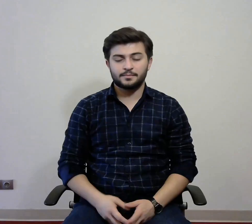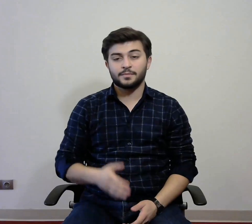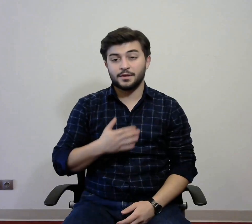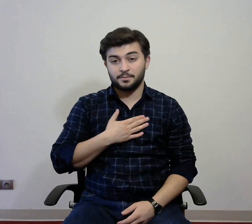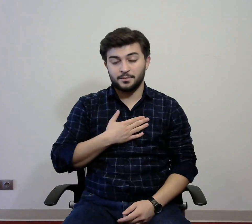mənim